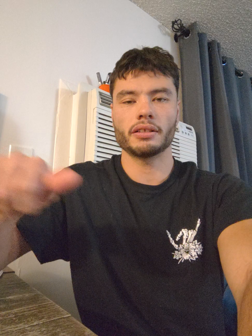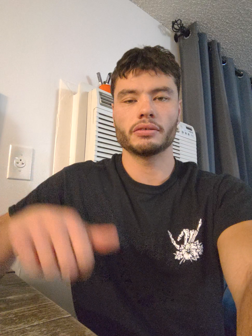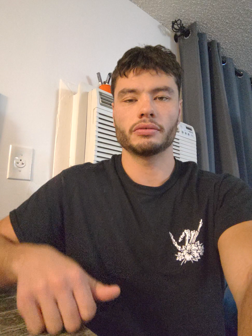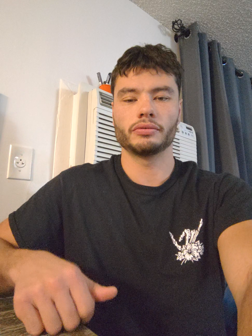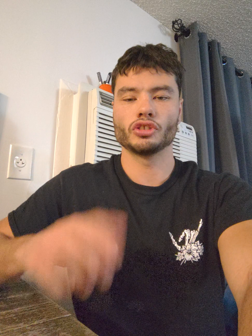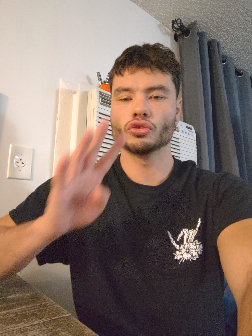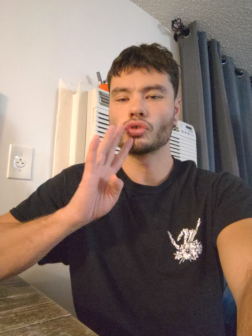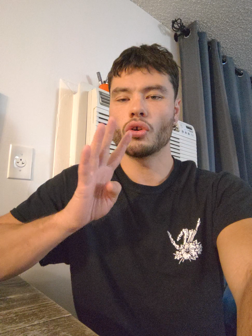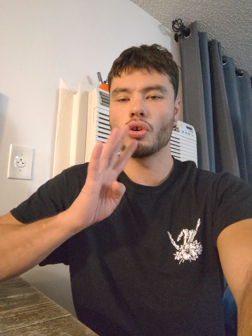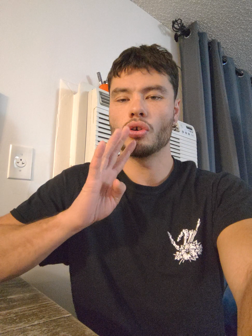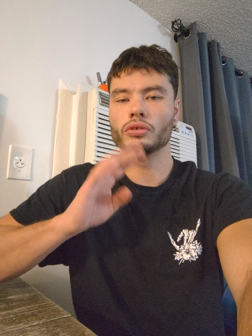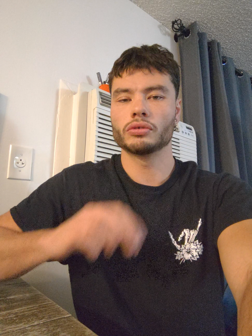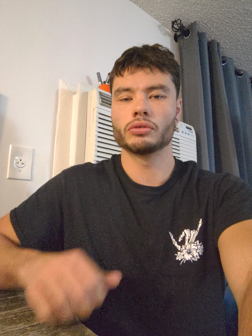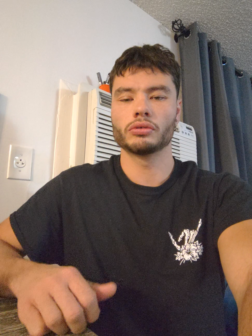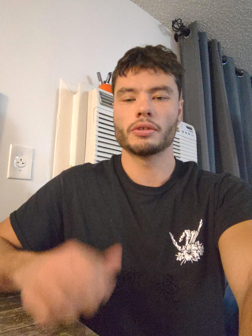talk